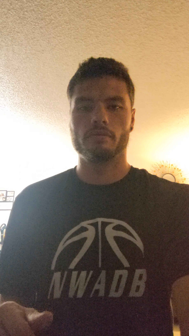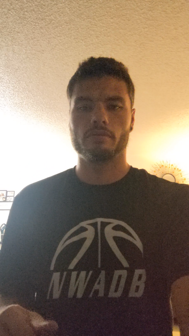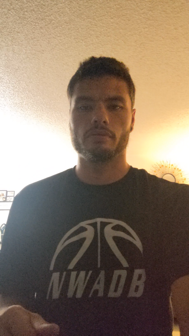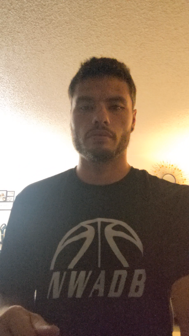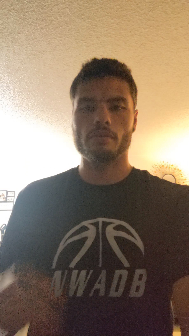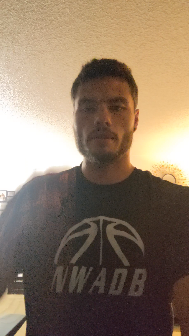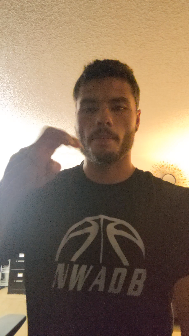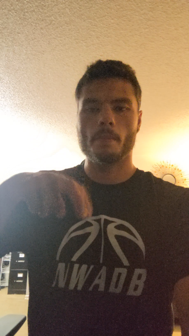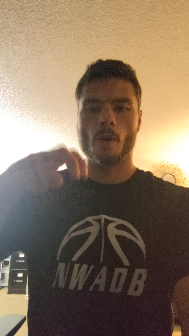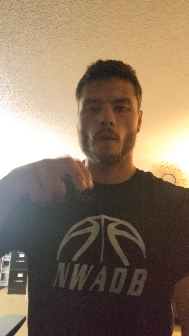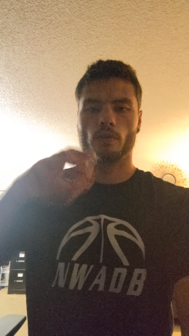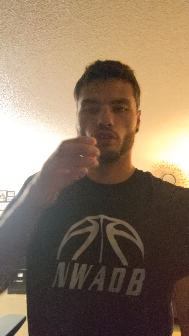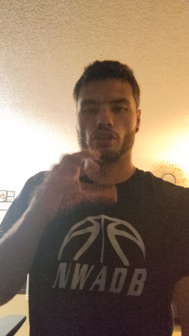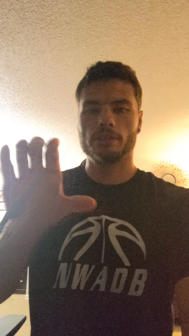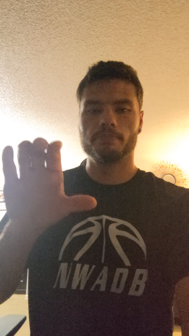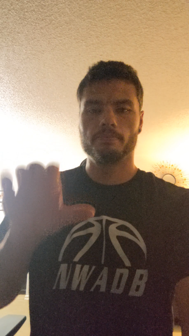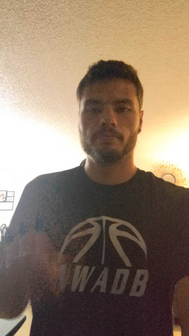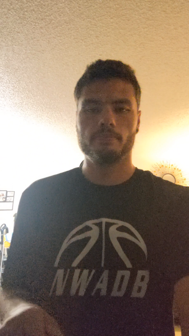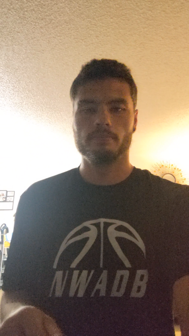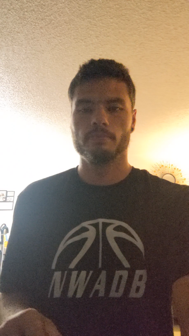potato chip